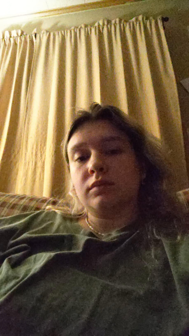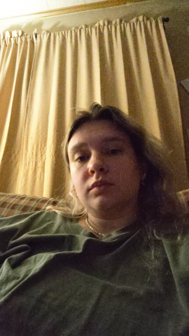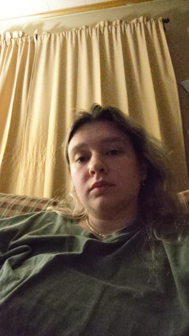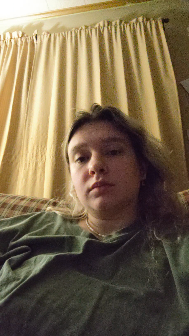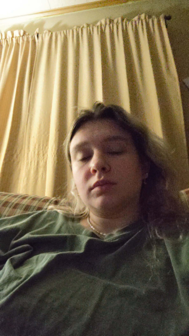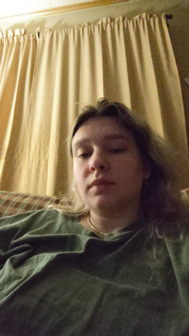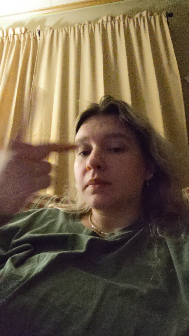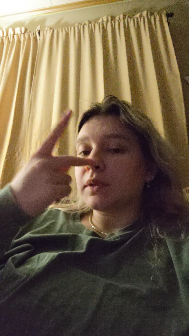penis